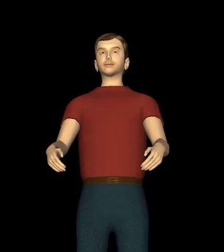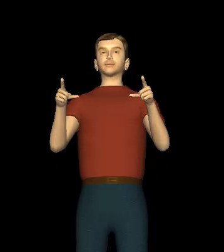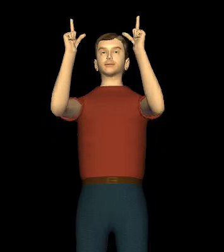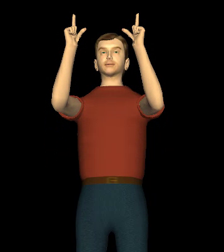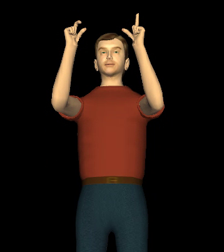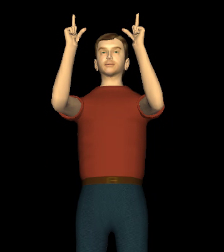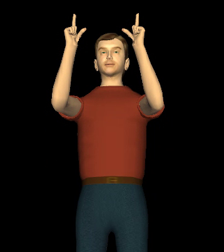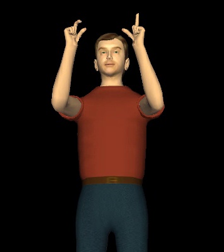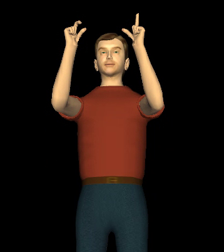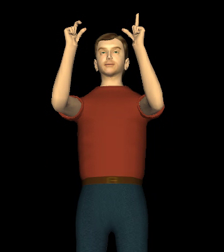كاميرا